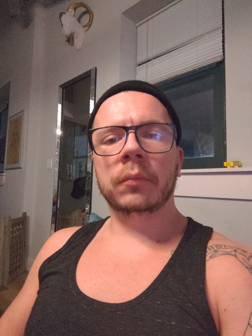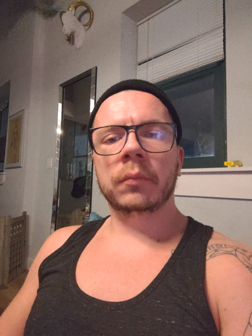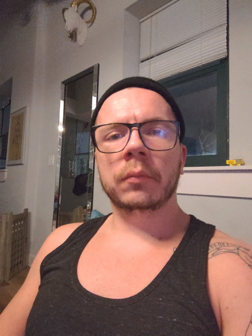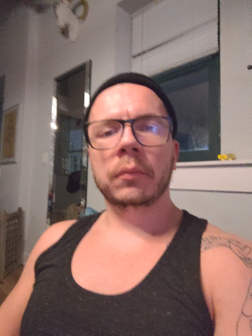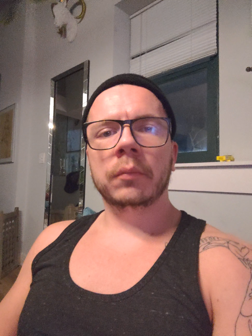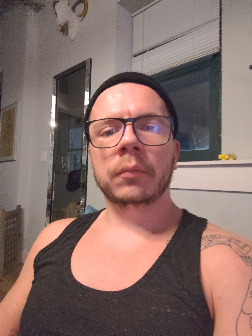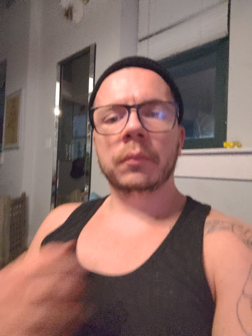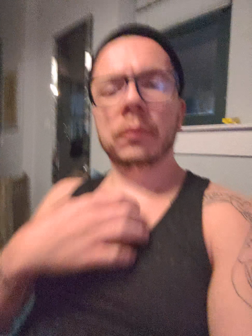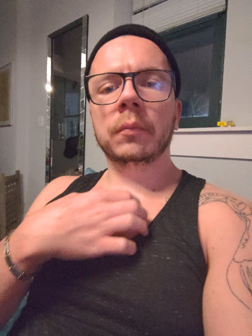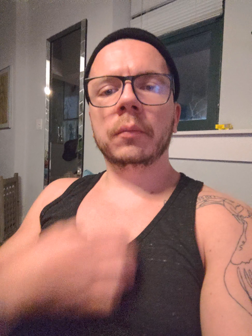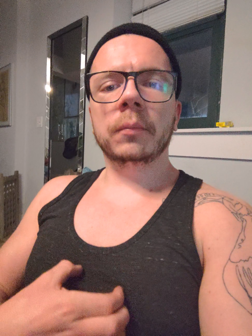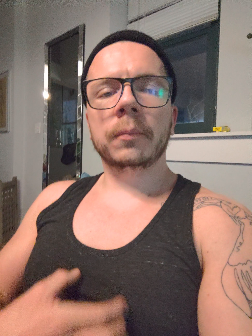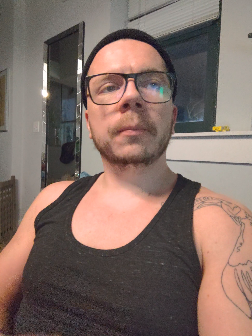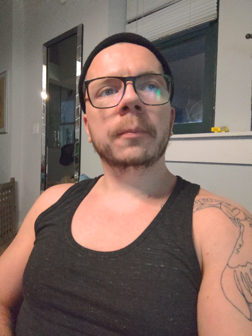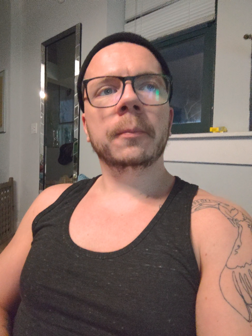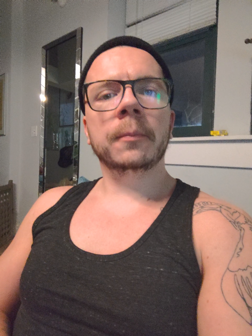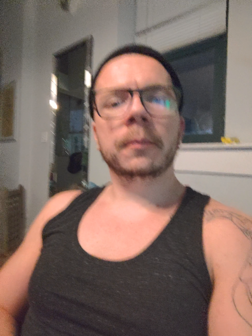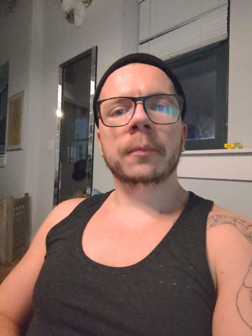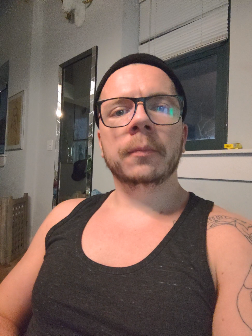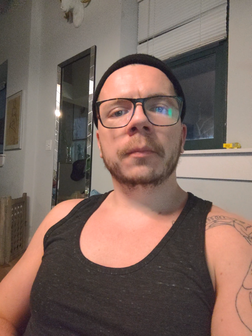hungry